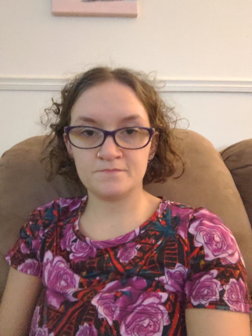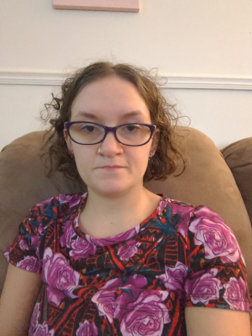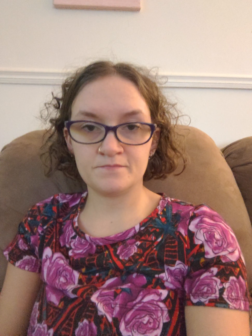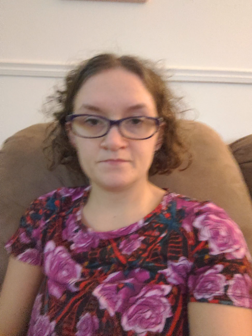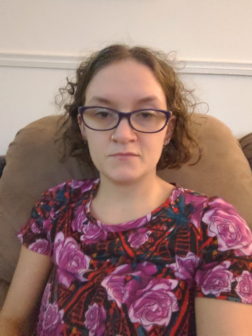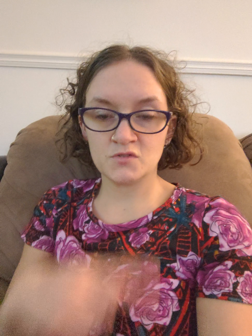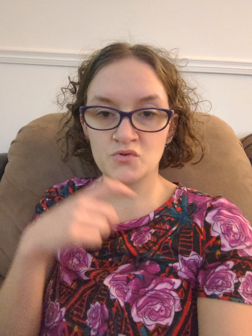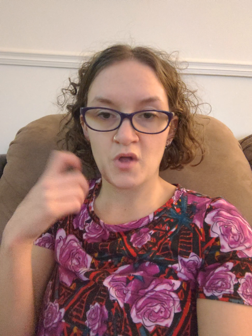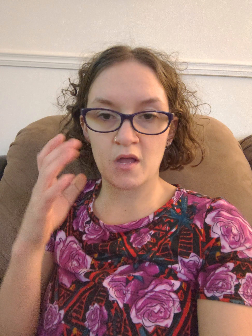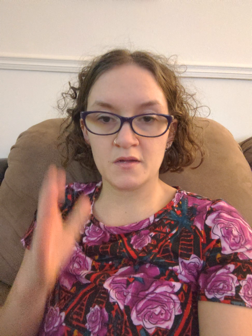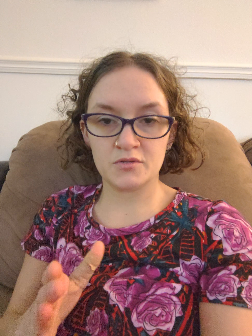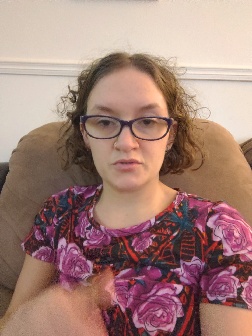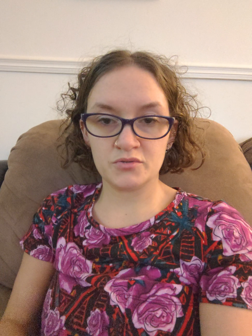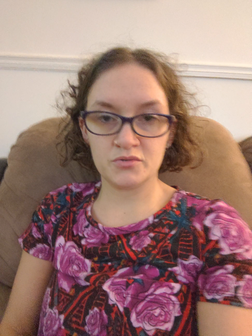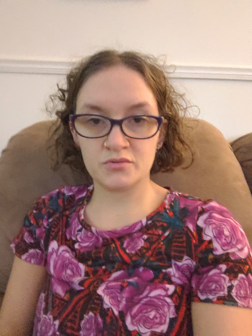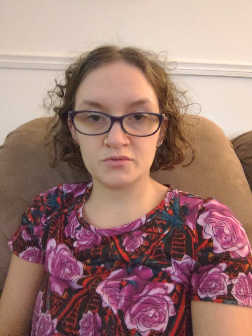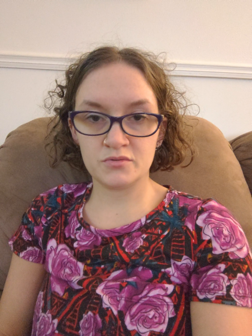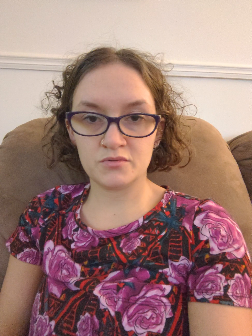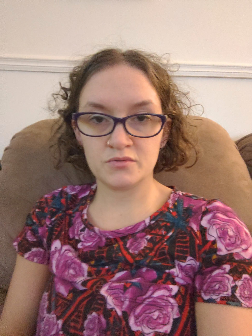dryer